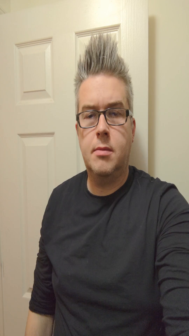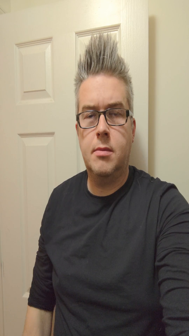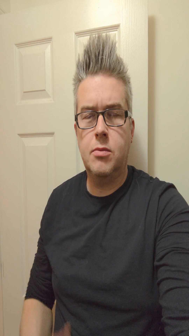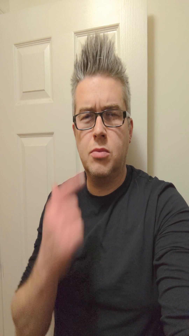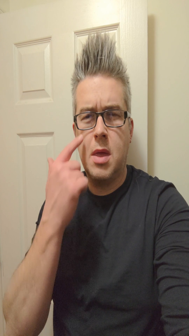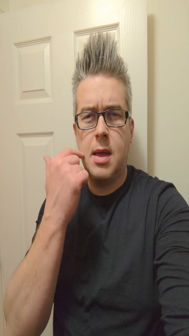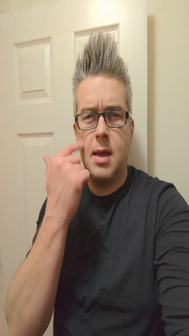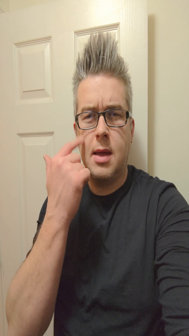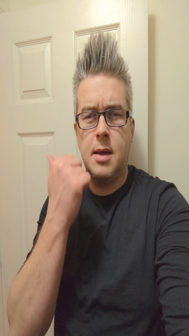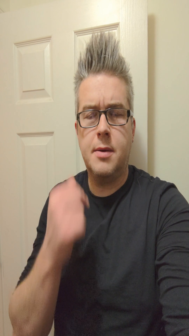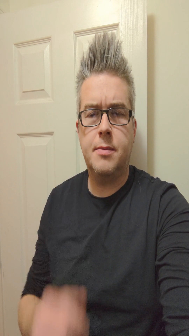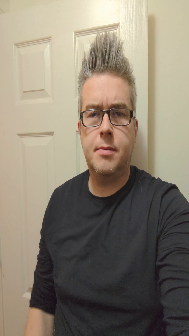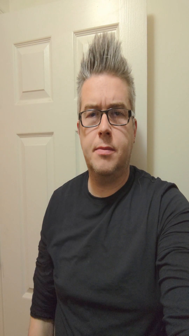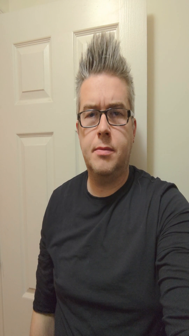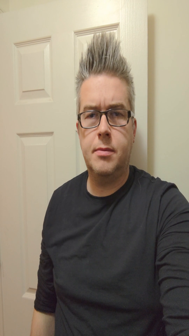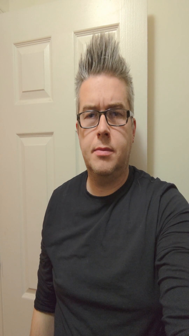cry